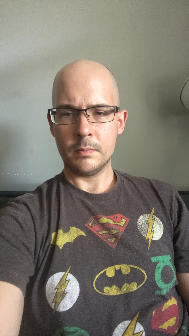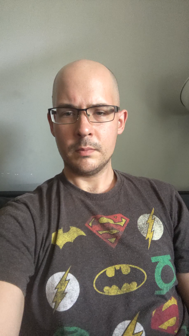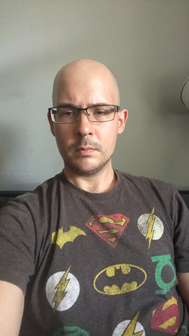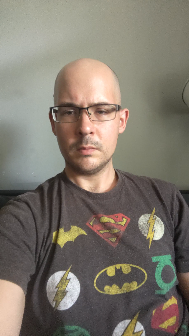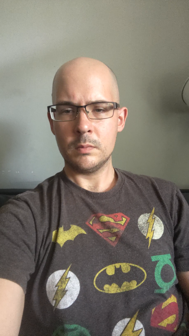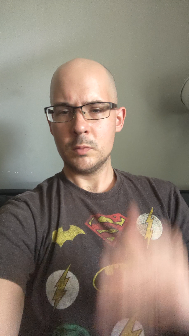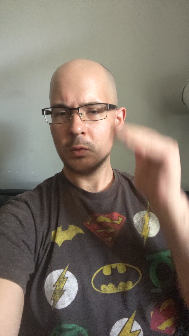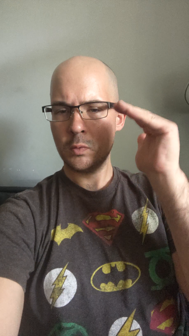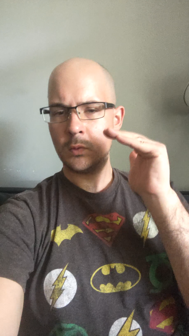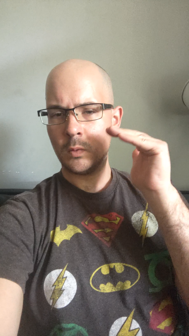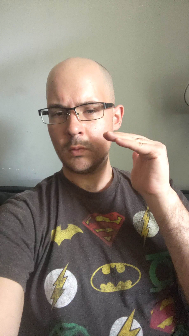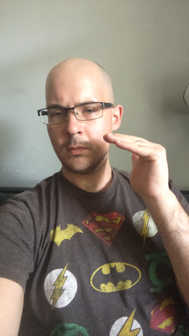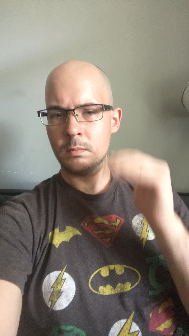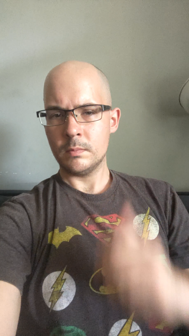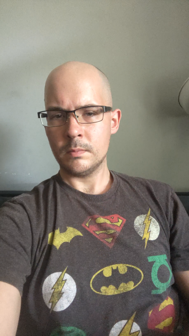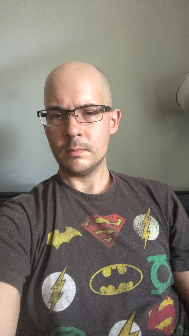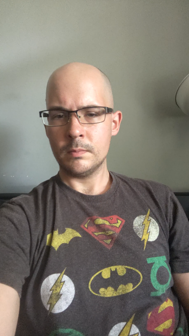short